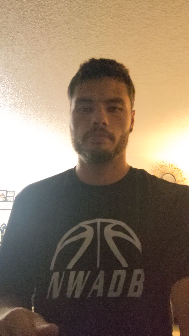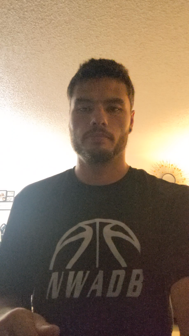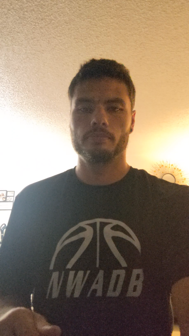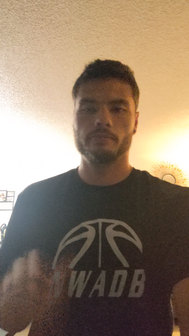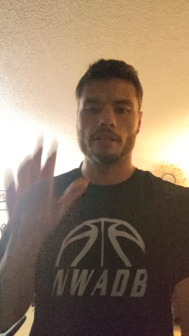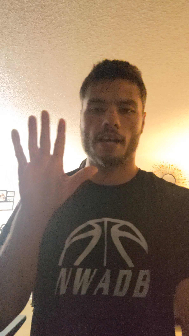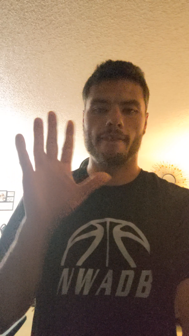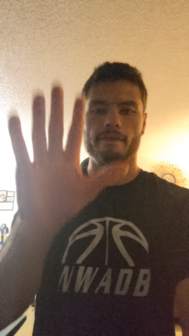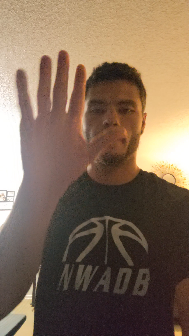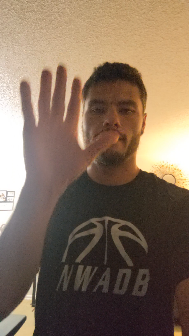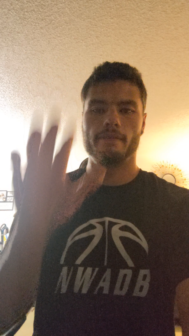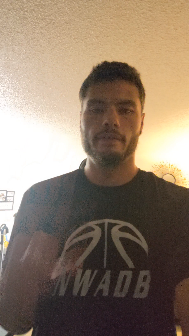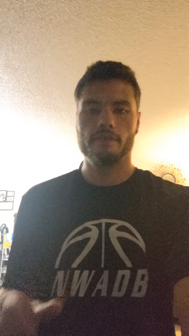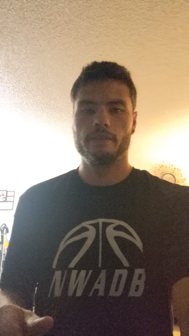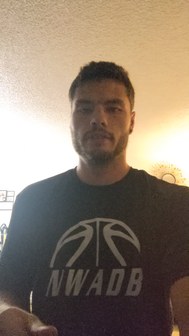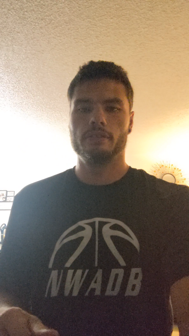give me five